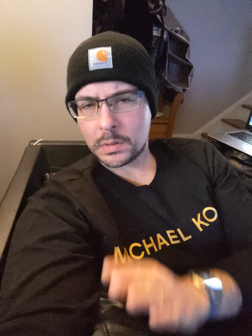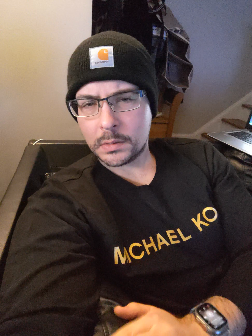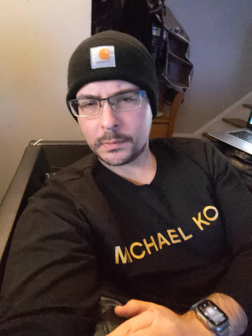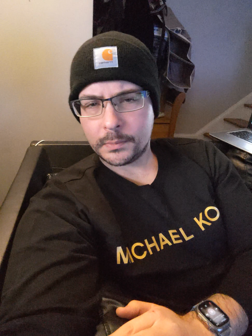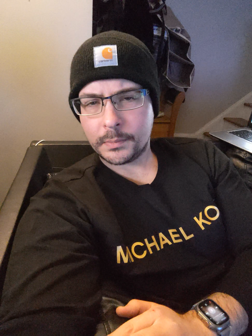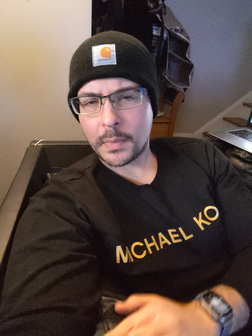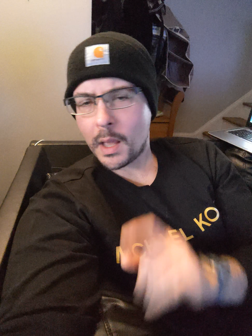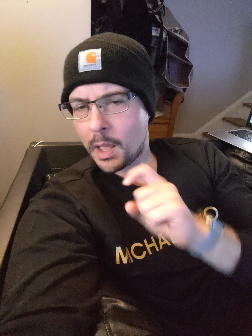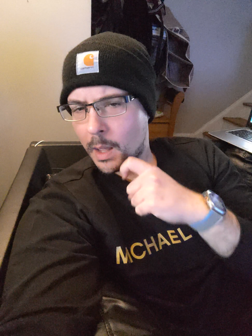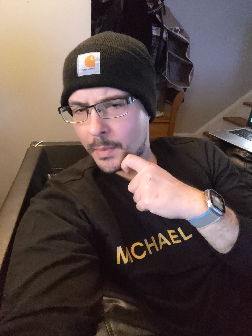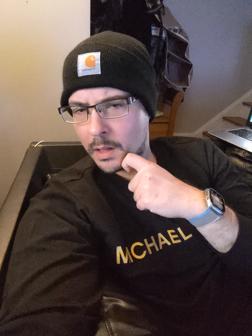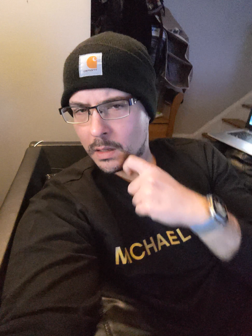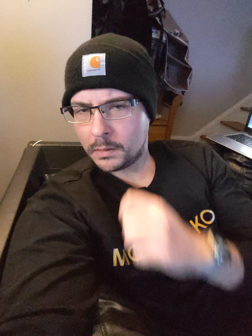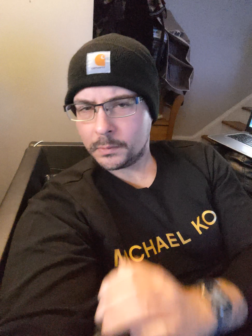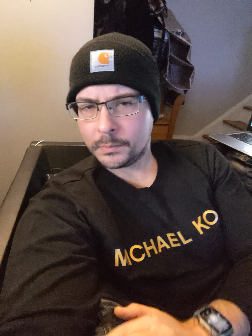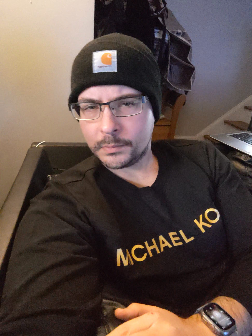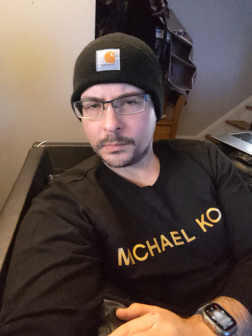apple